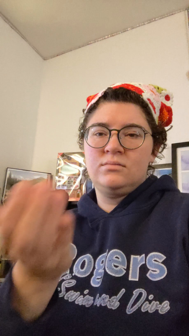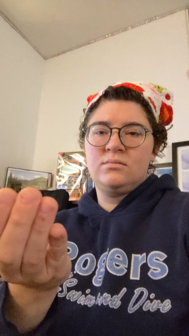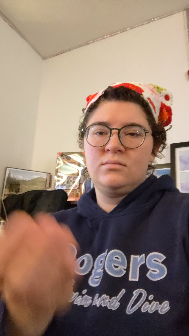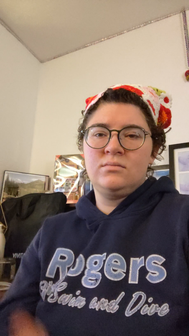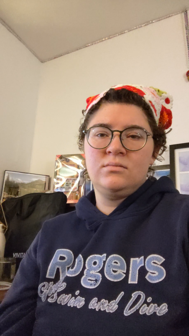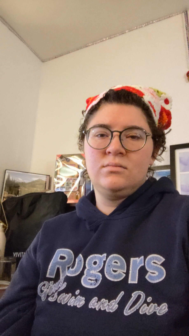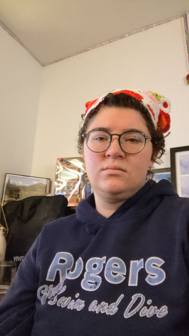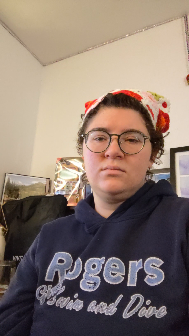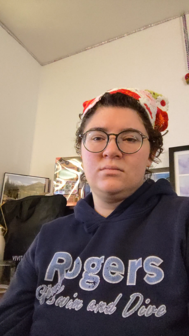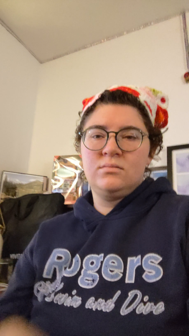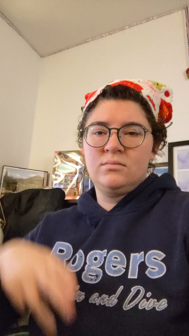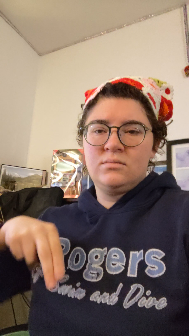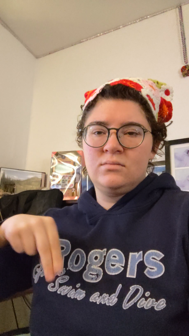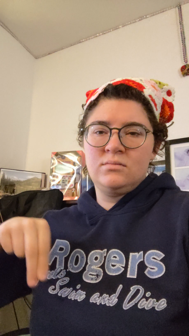diaper